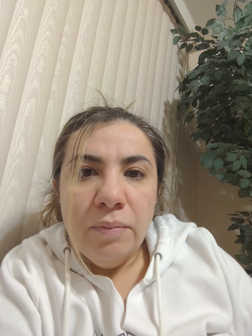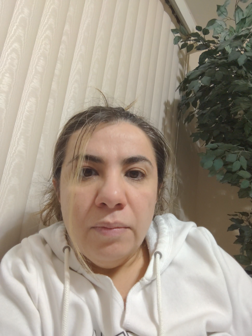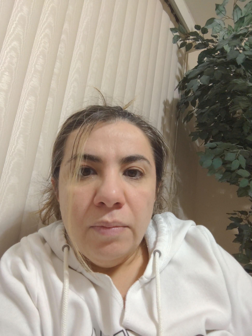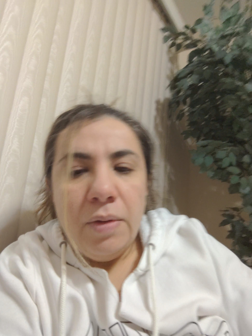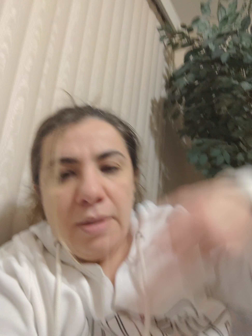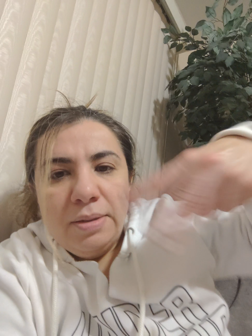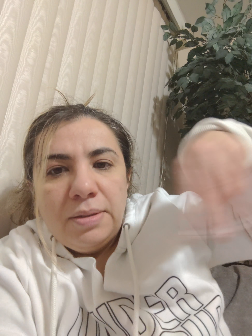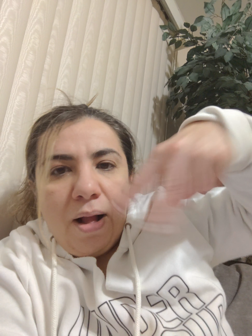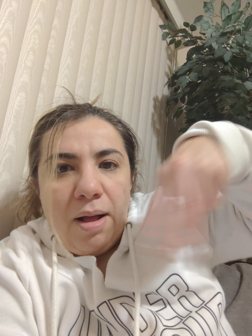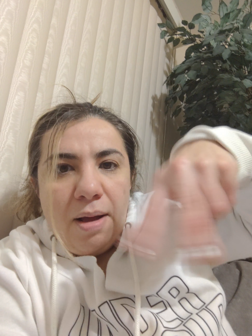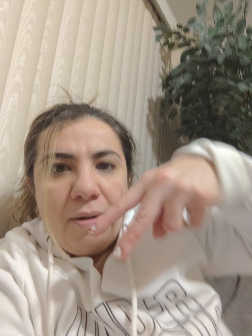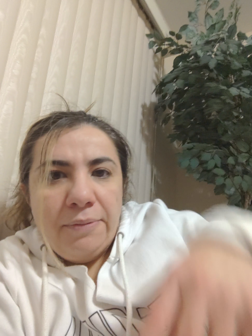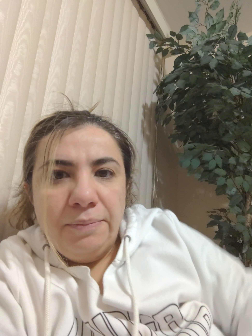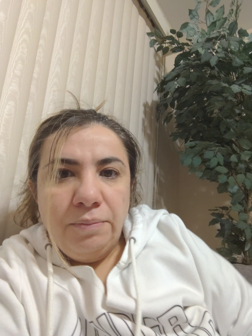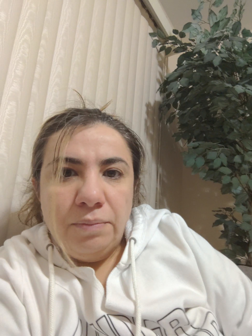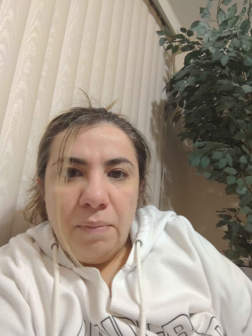dance